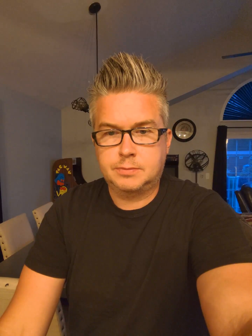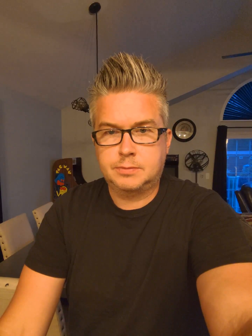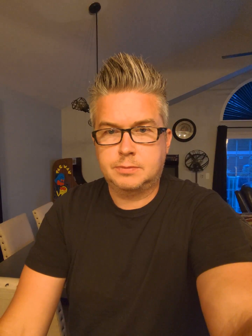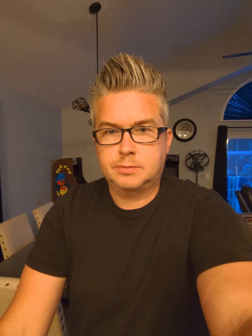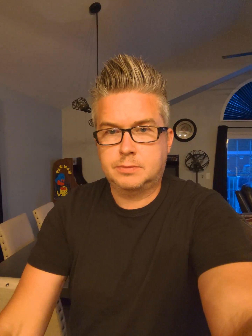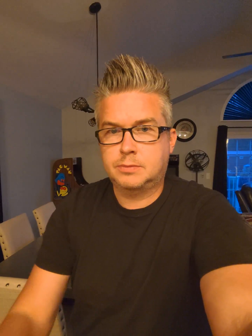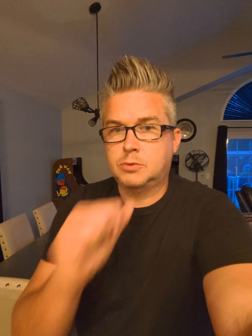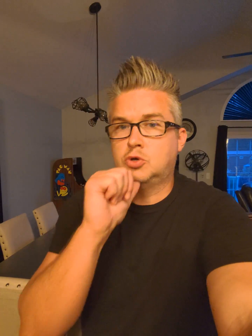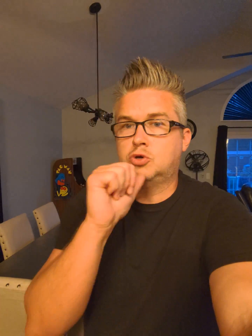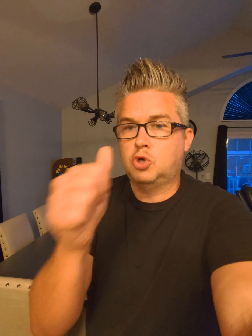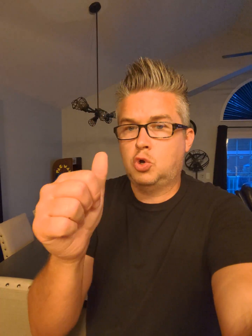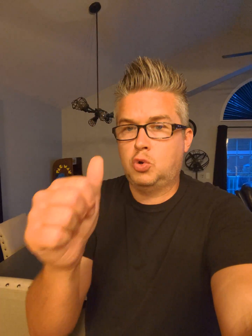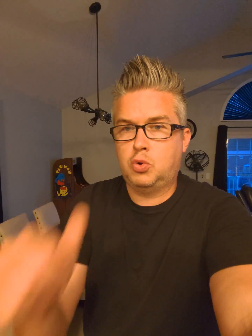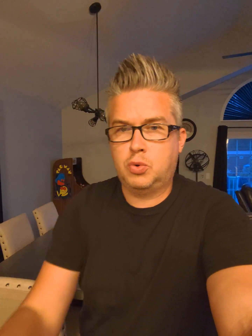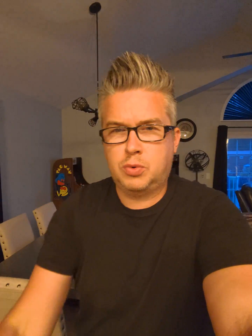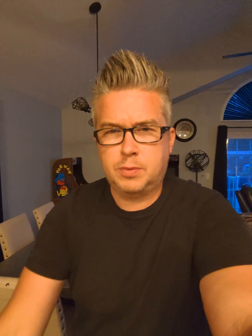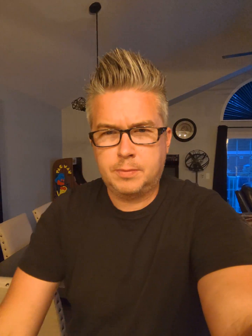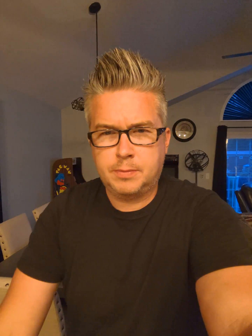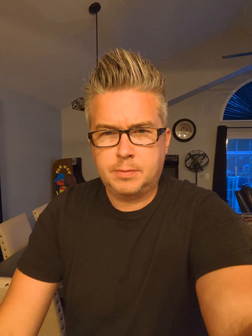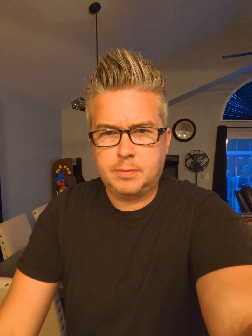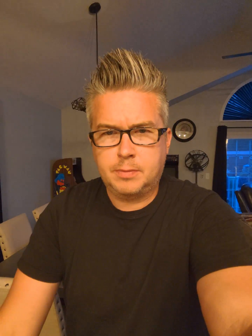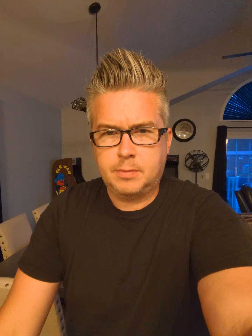don't